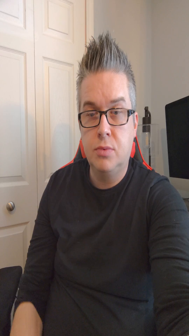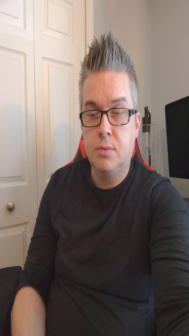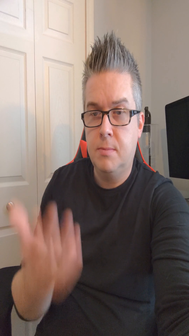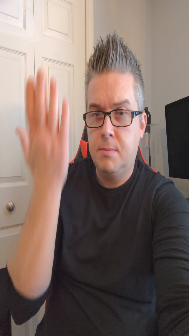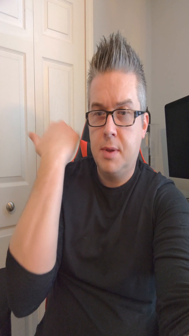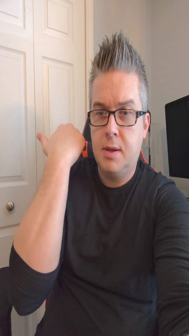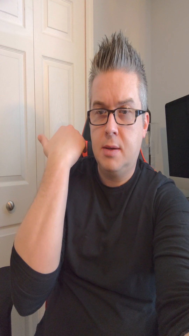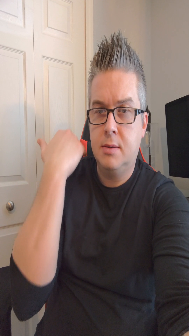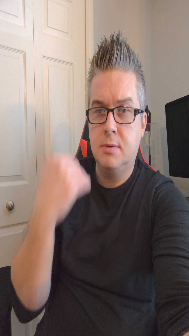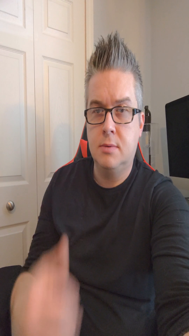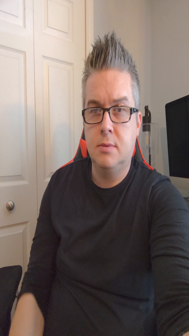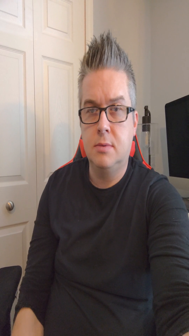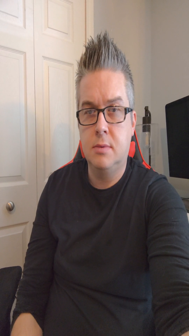before